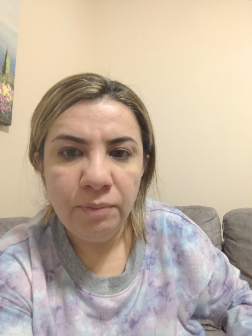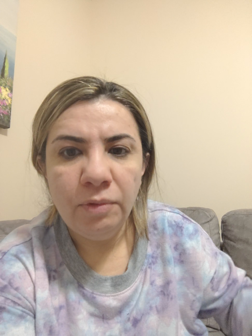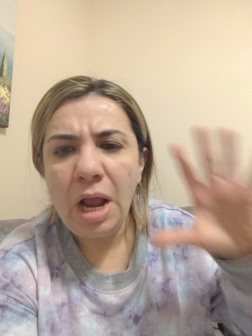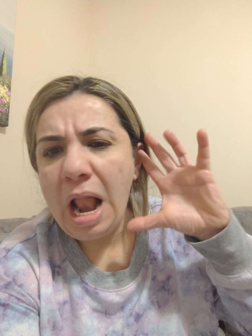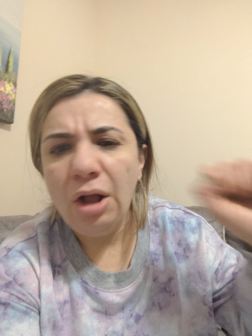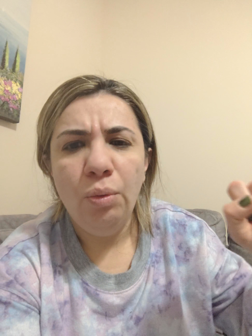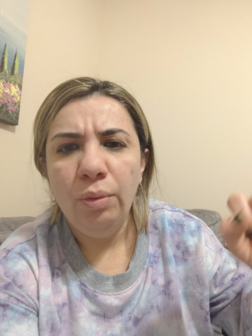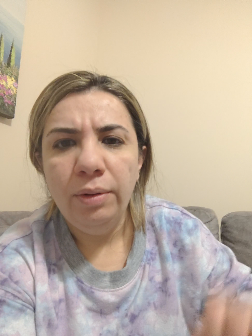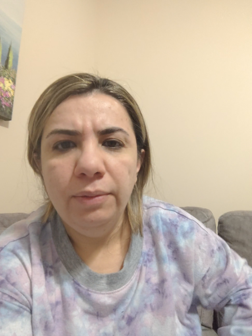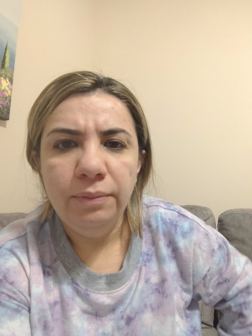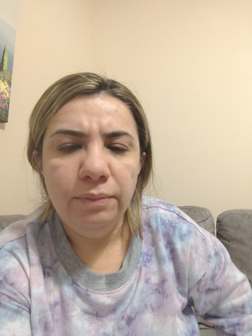loud